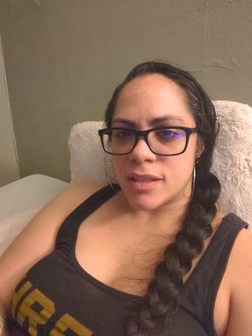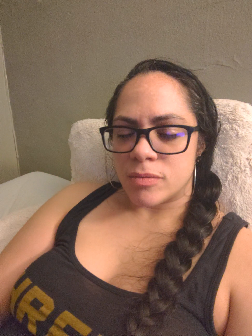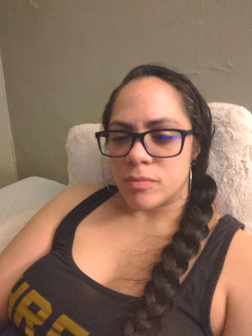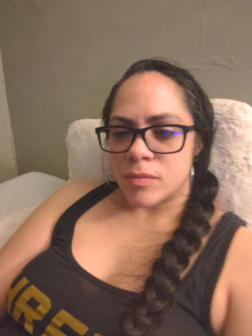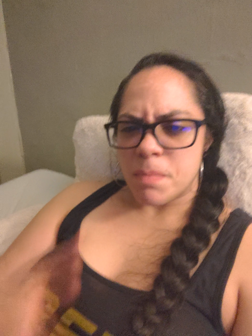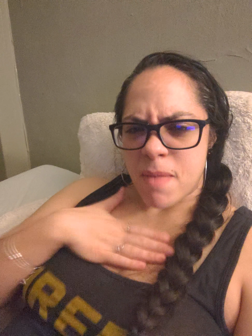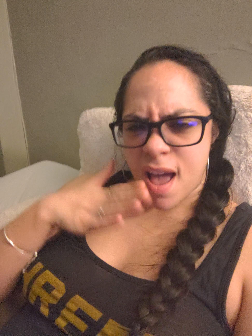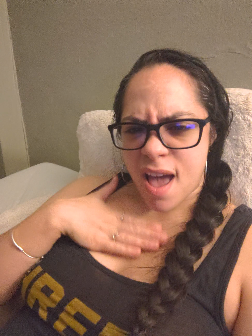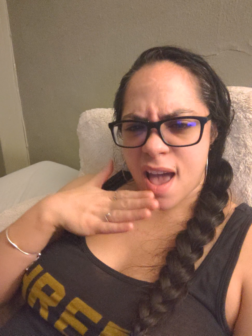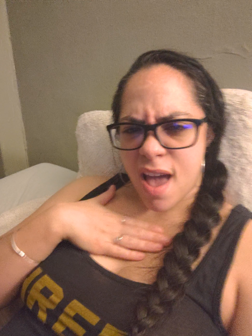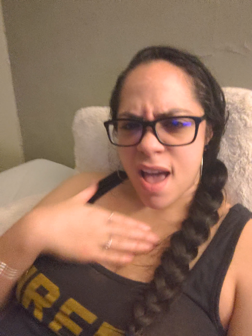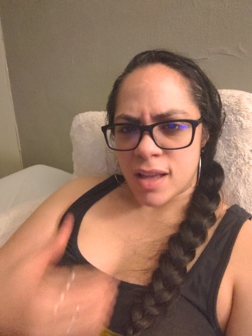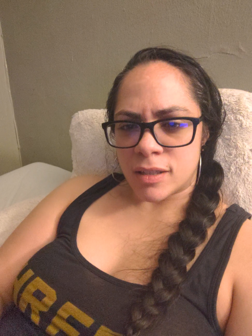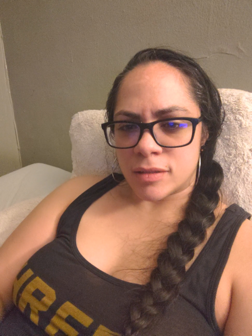my